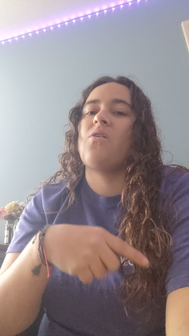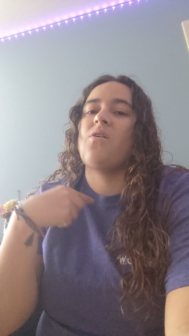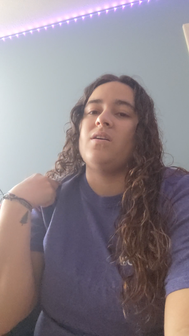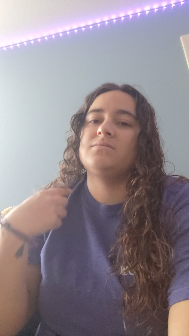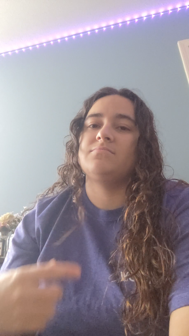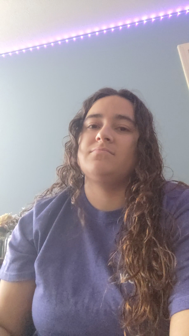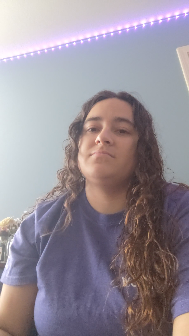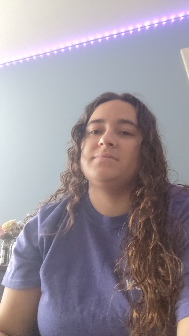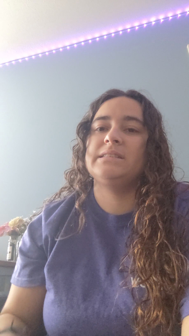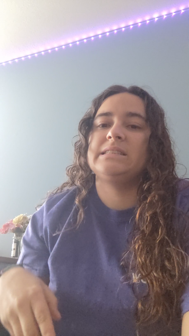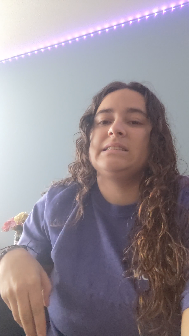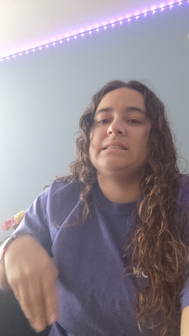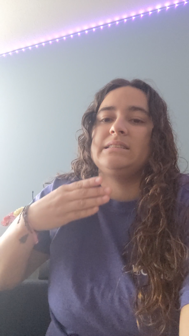kick